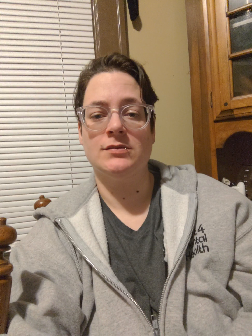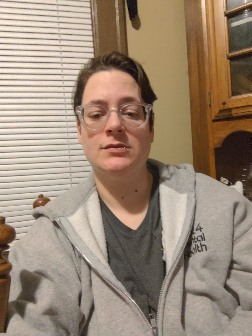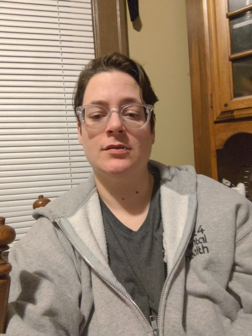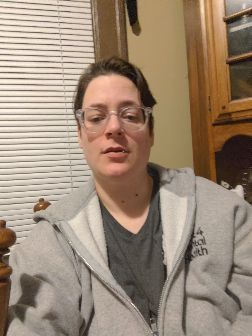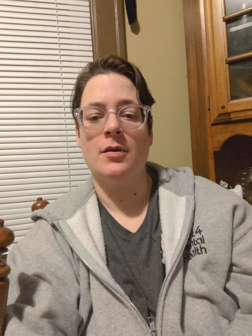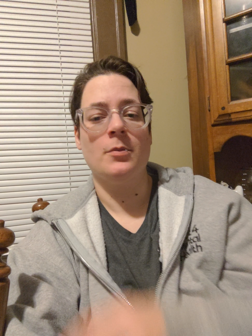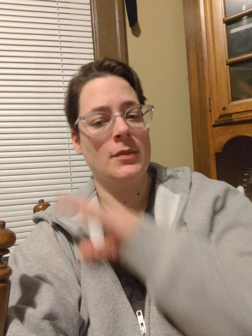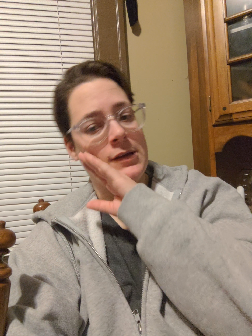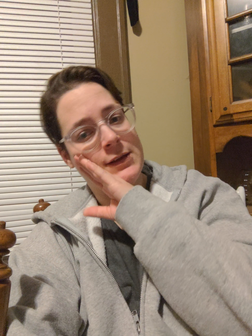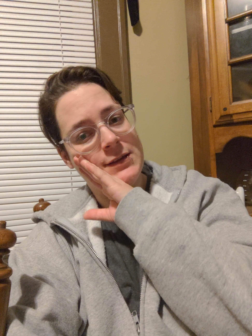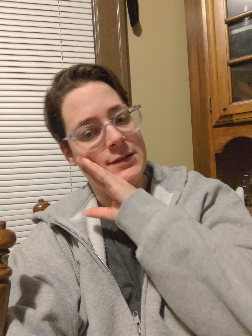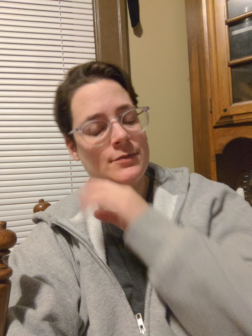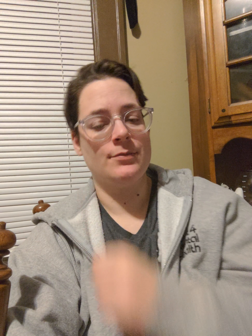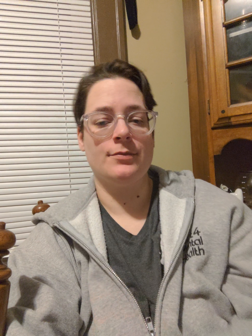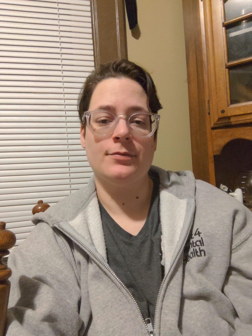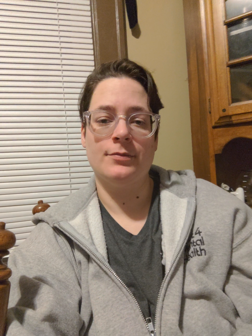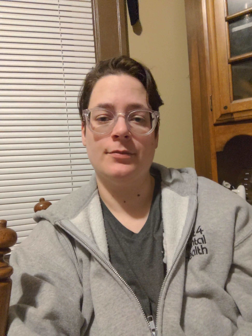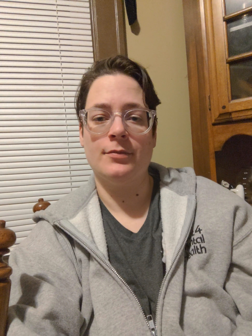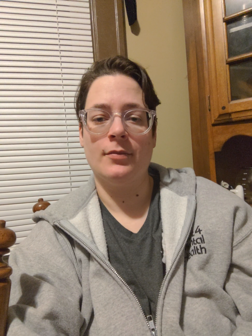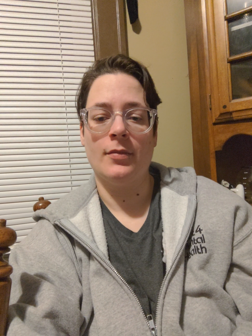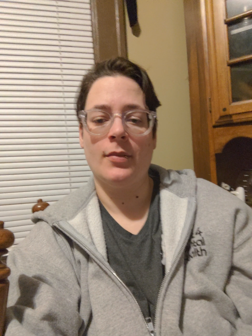bed